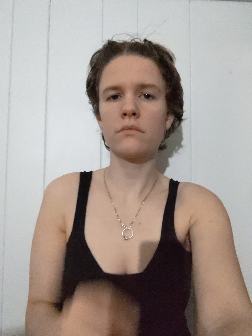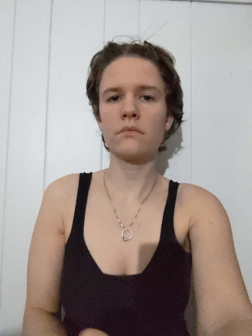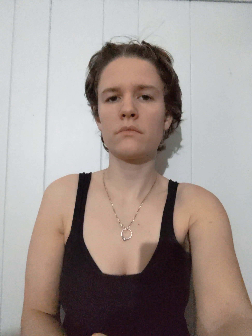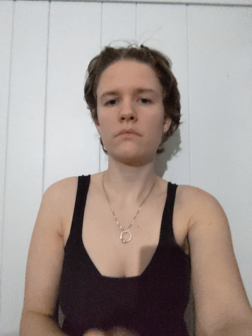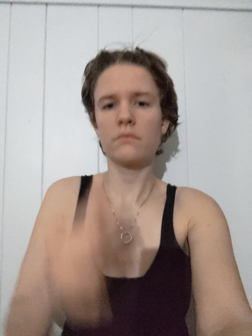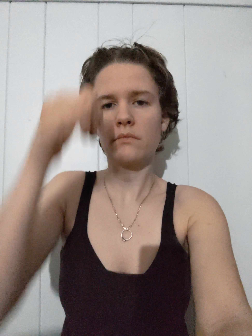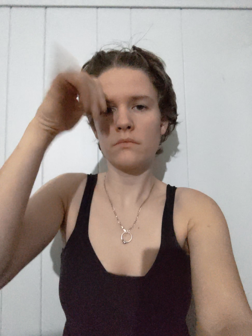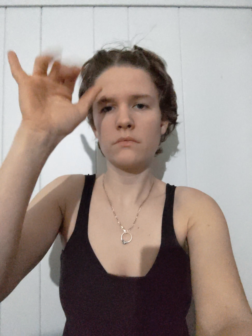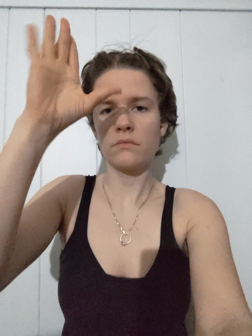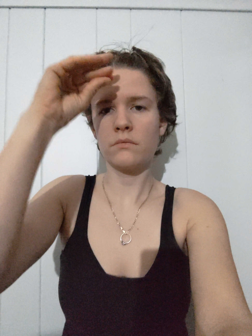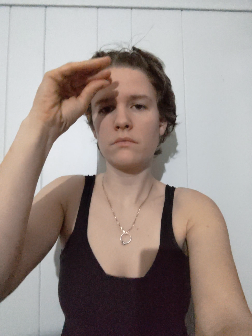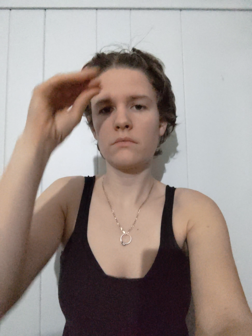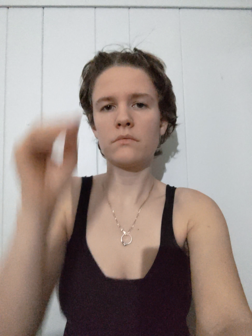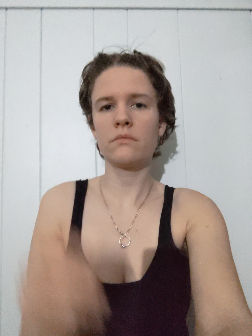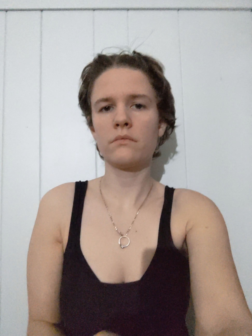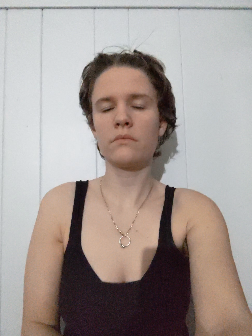cowboy